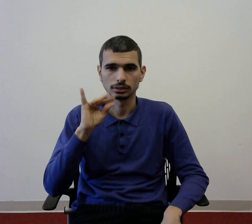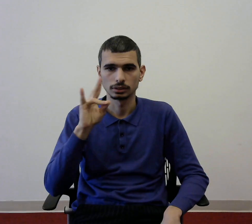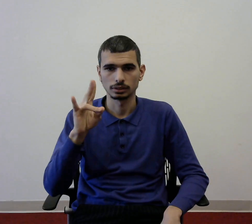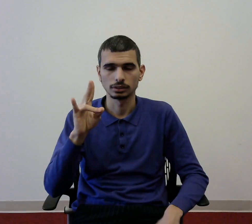N